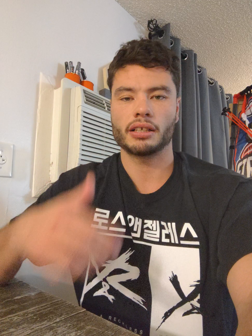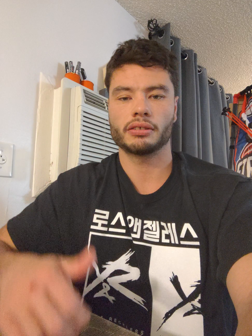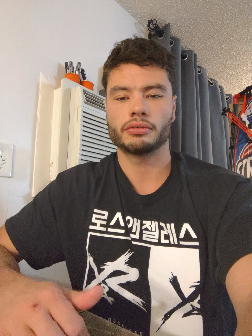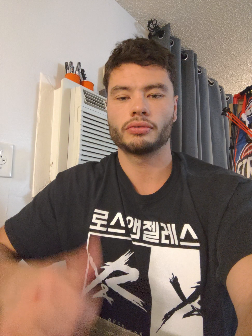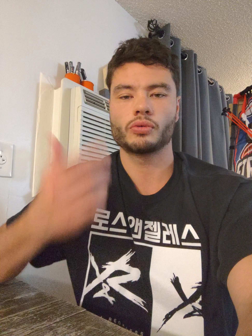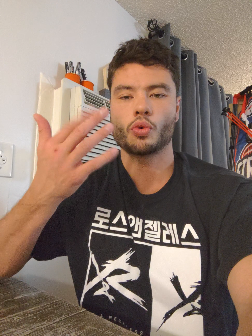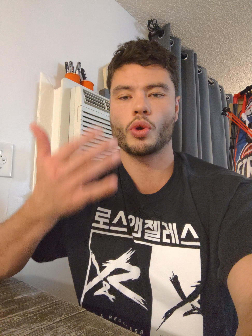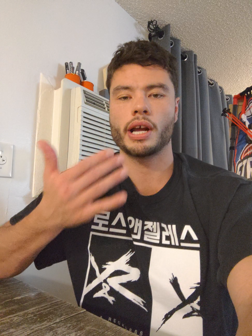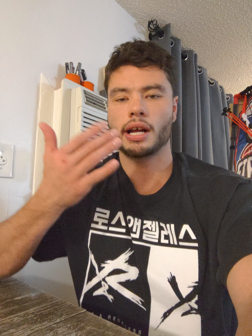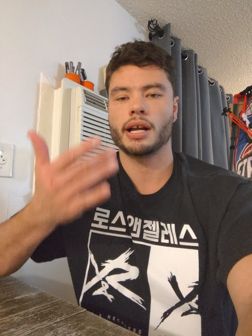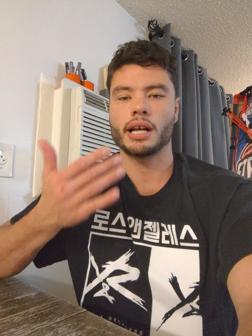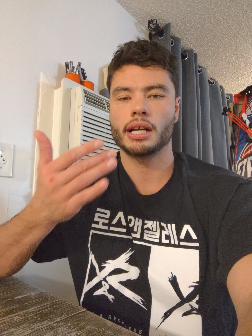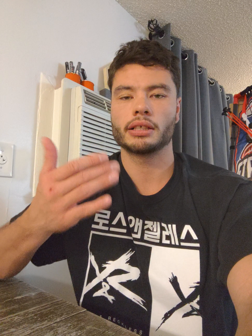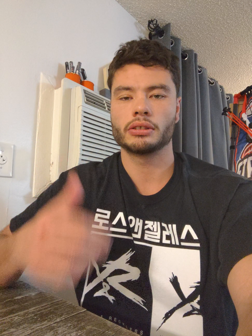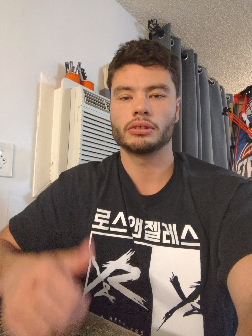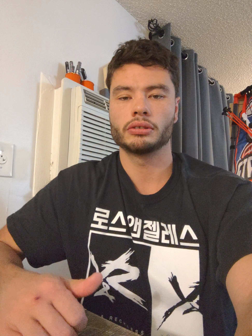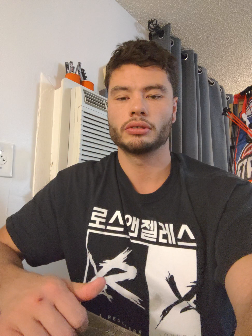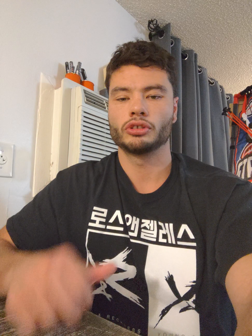wait